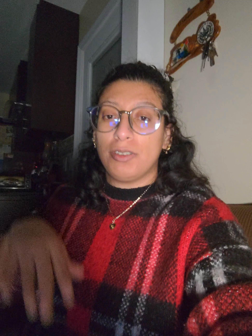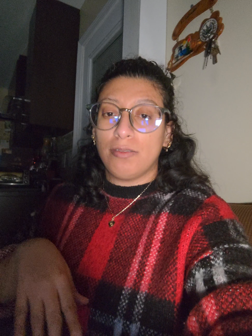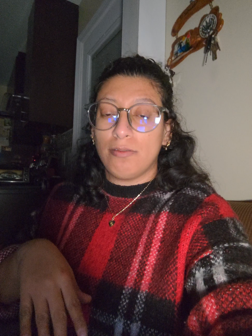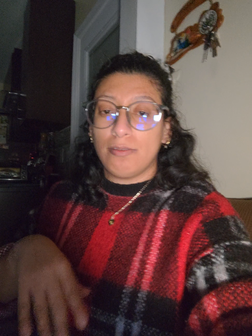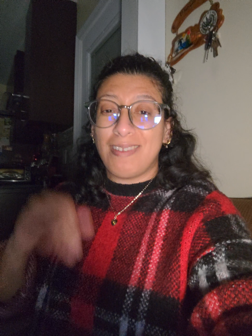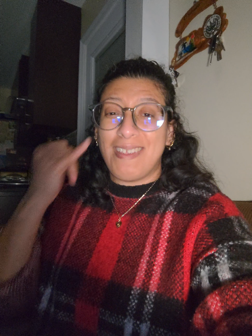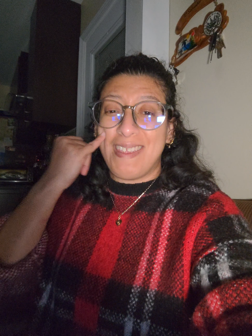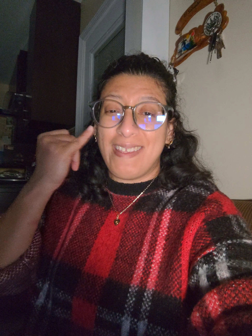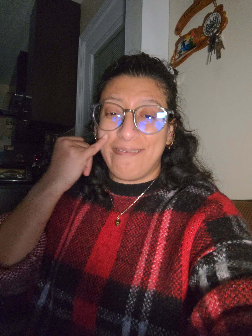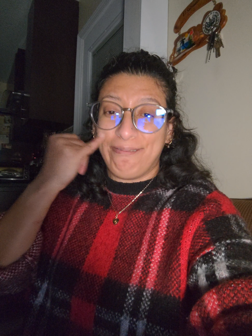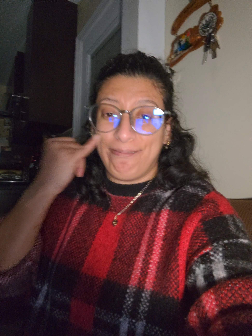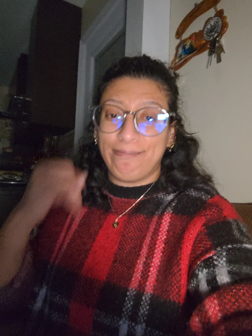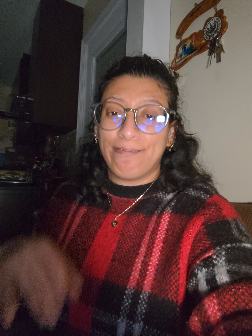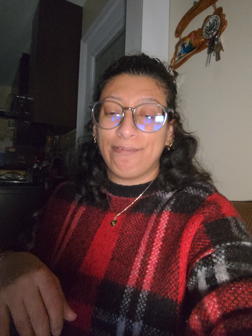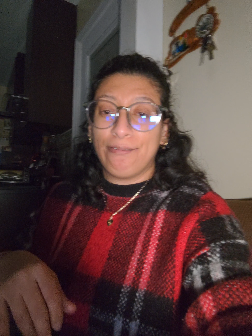if